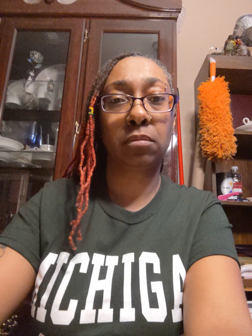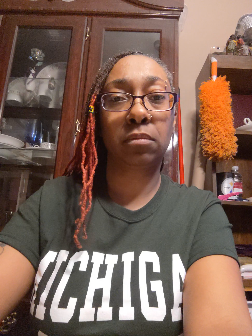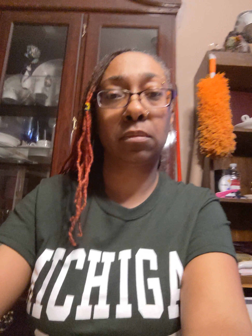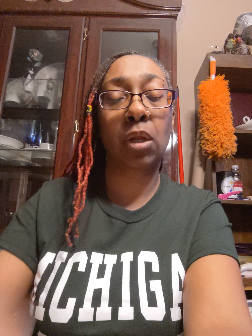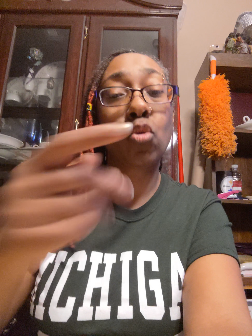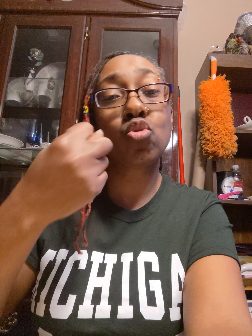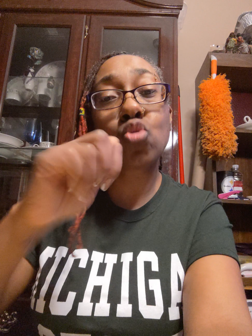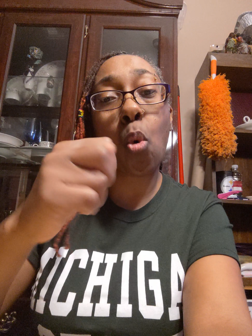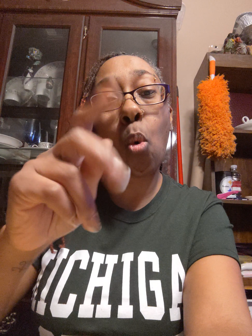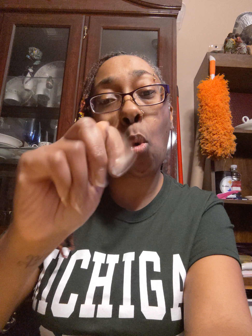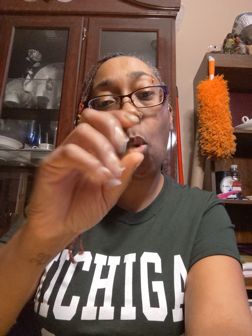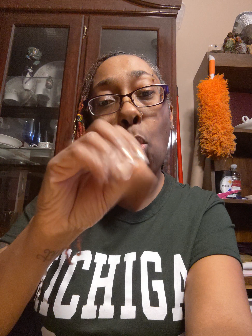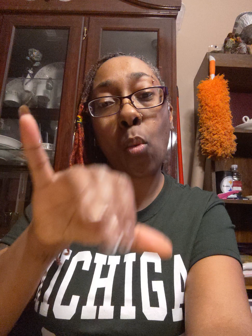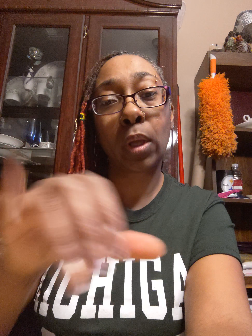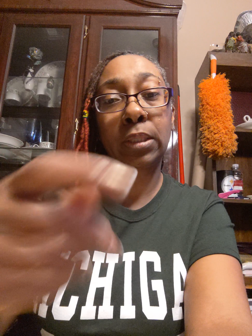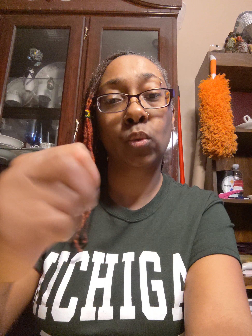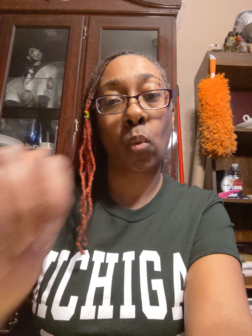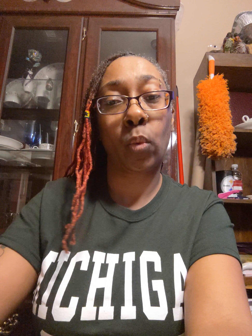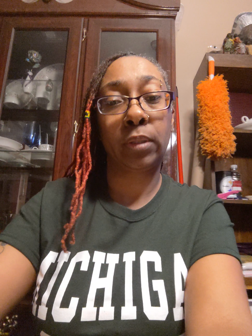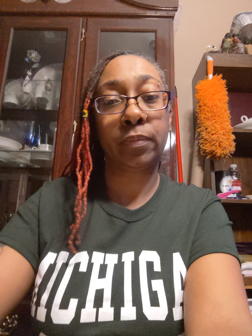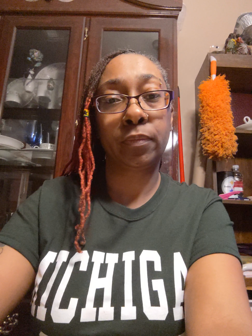toy